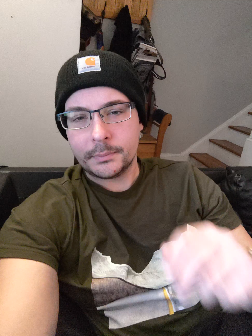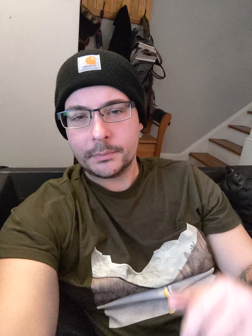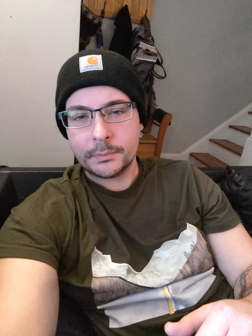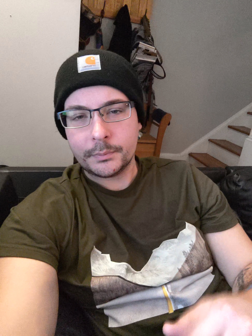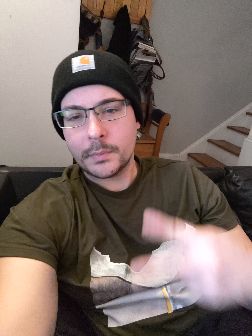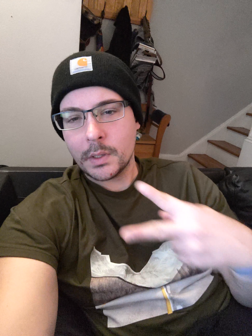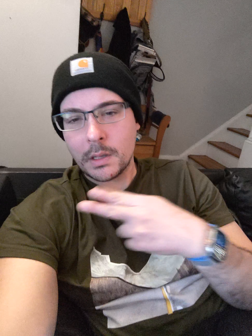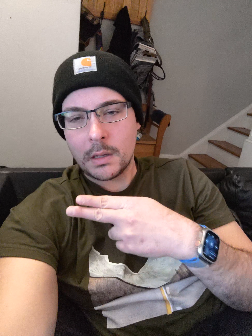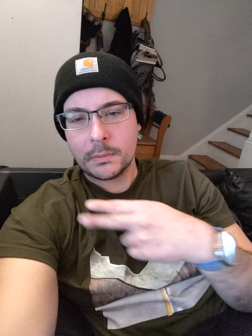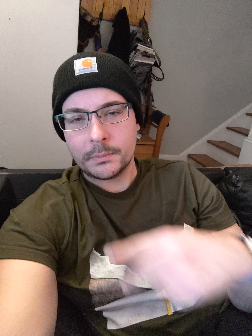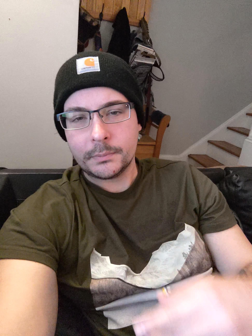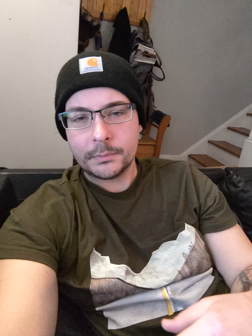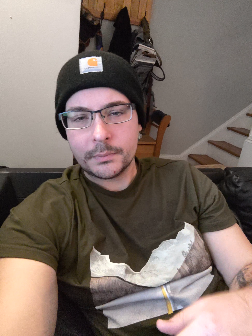cut